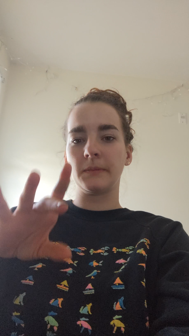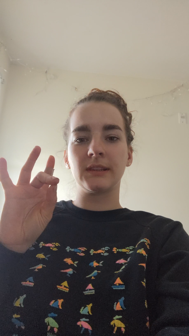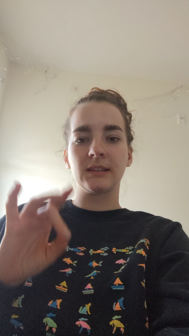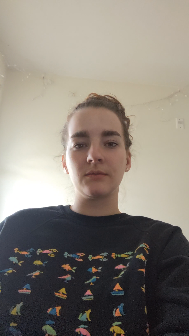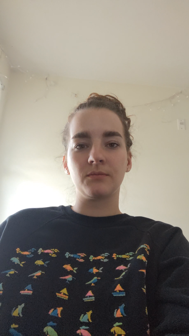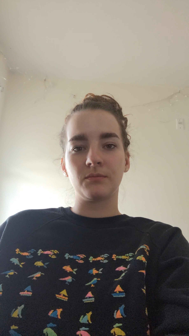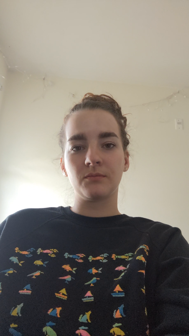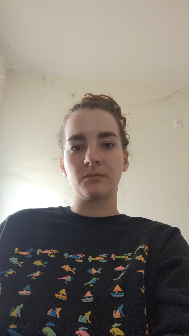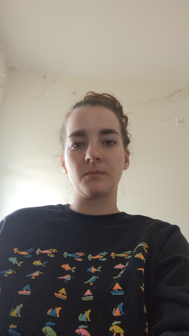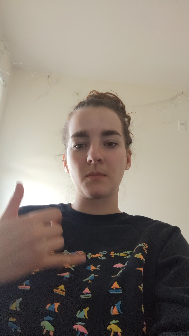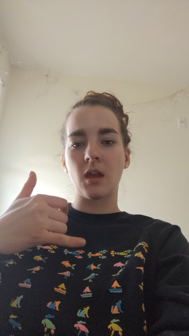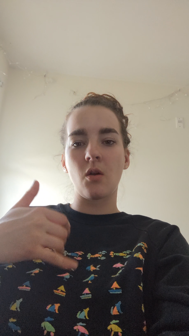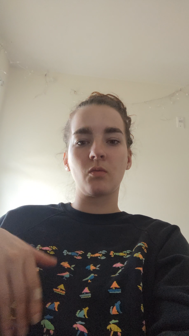playground